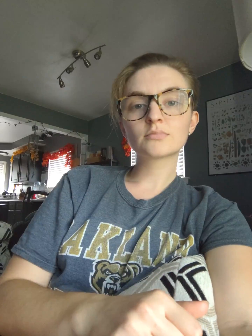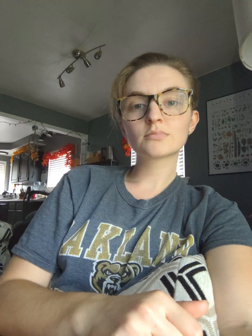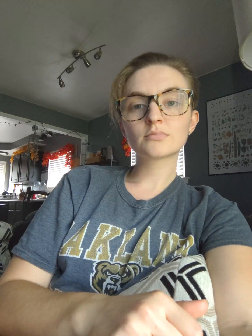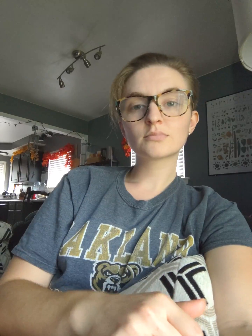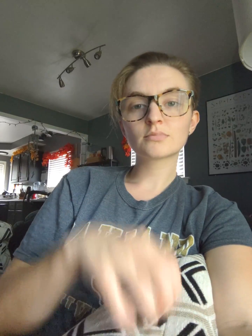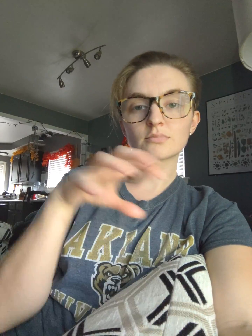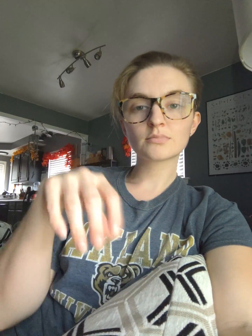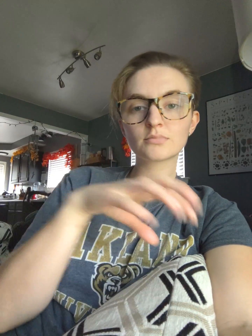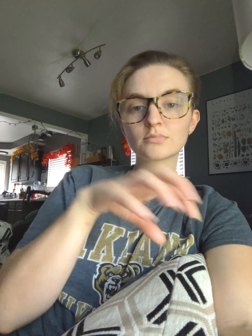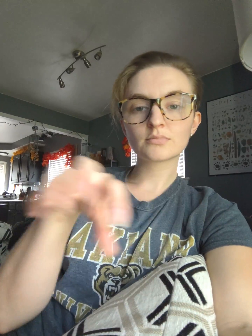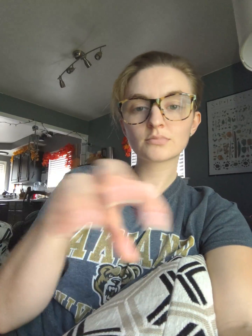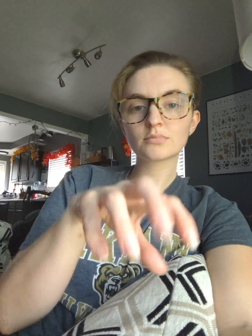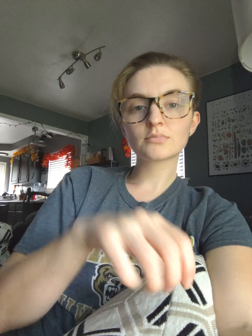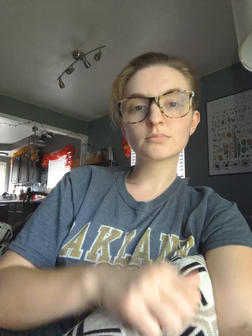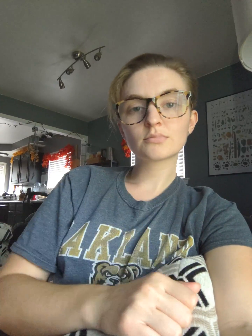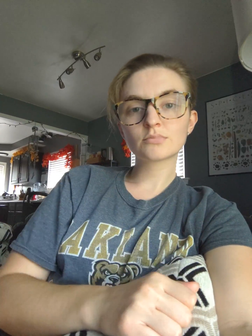block